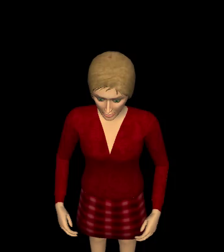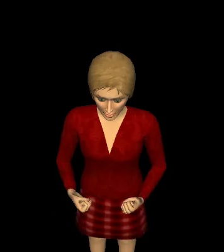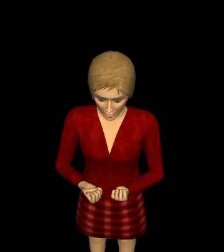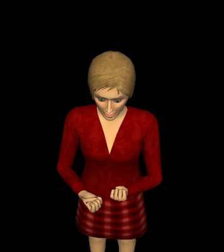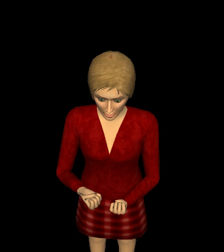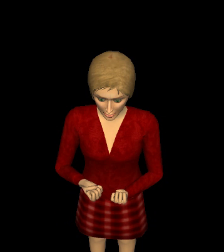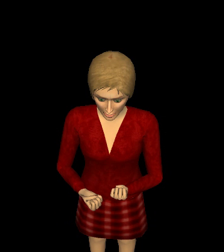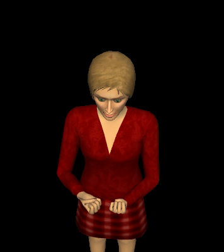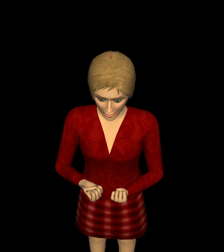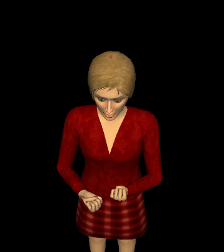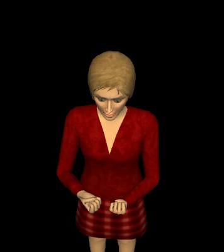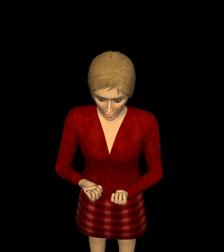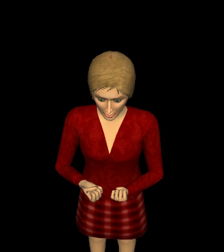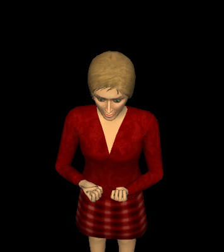يعاني